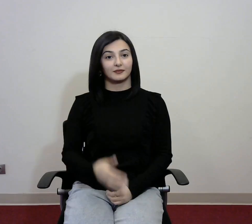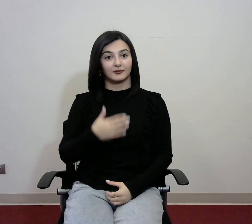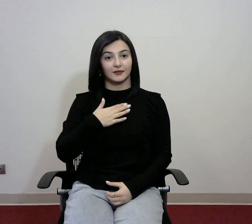mən